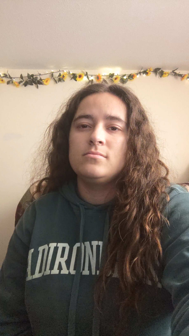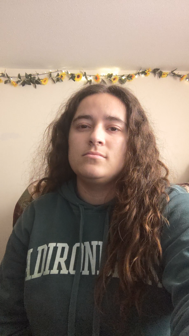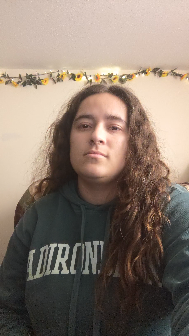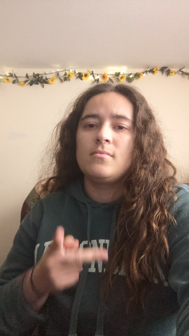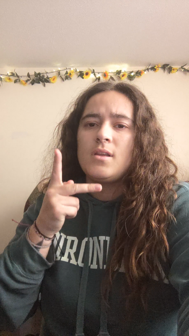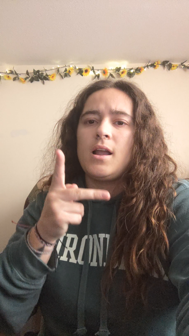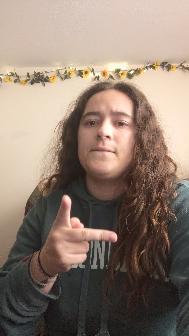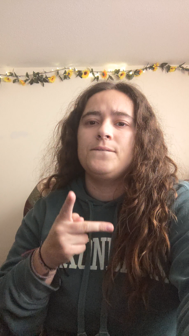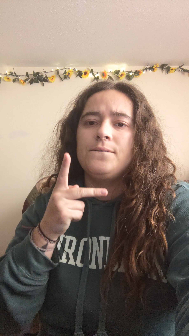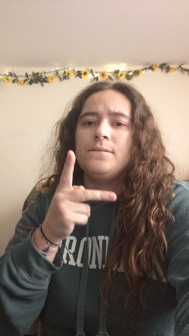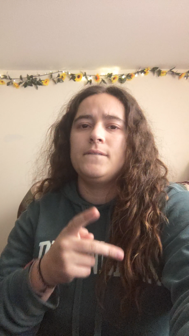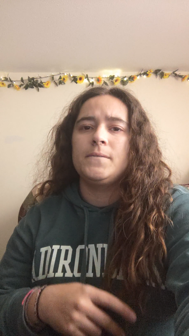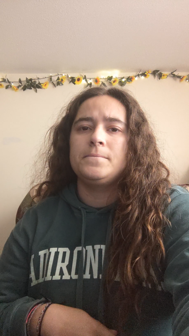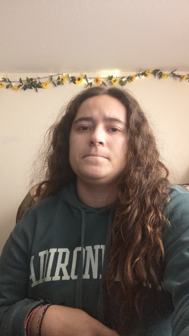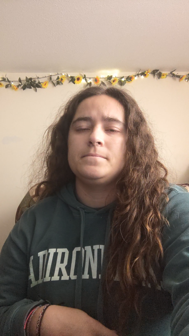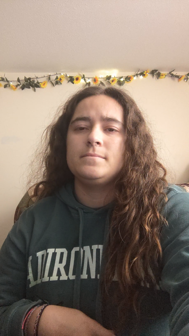careful